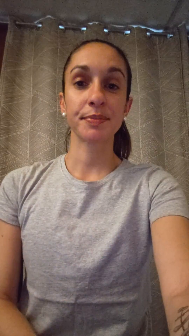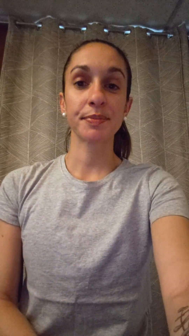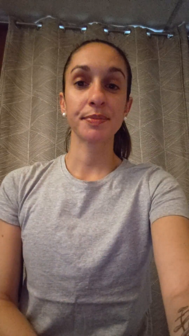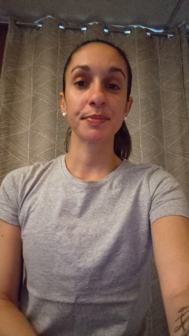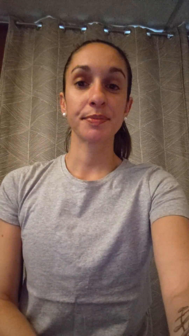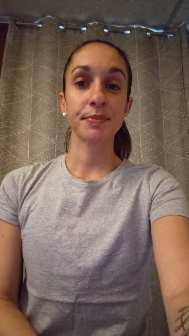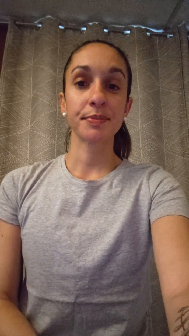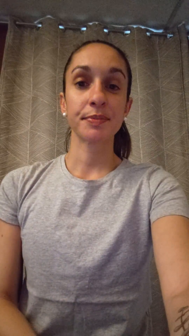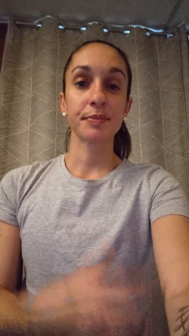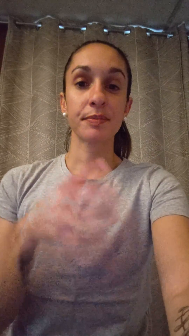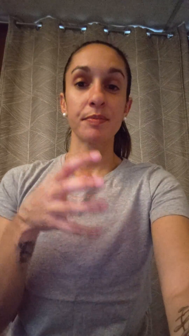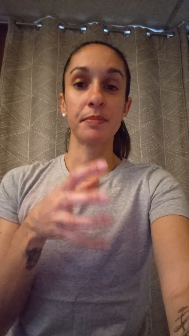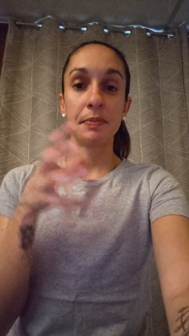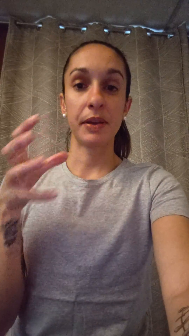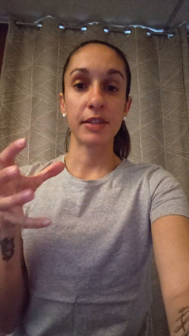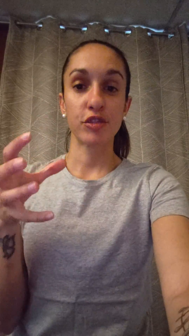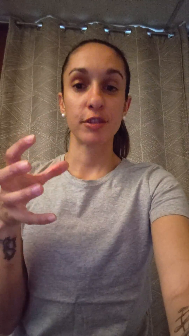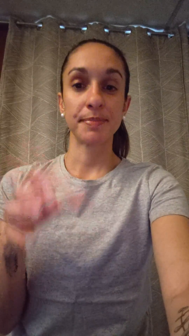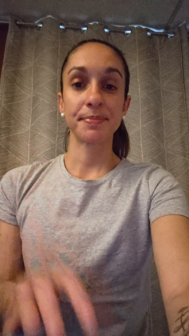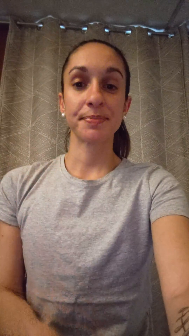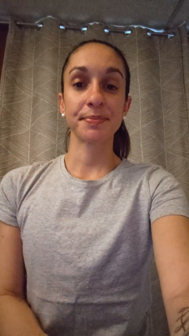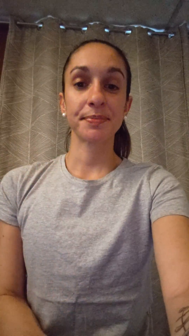much